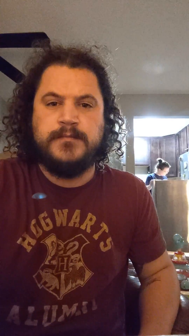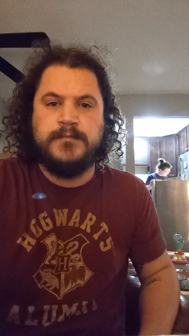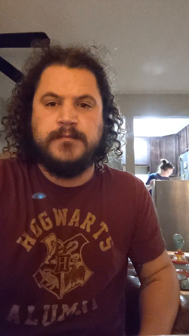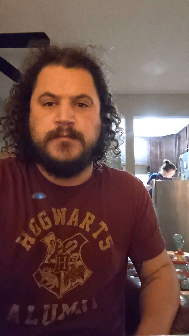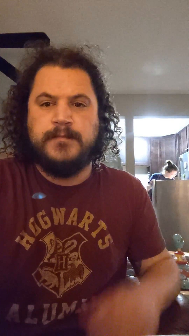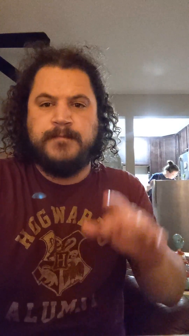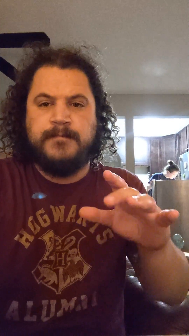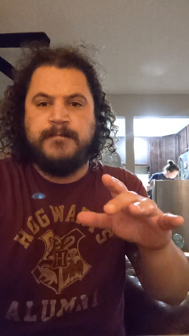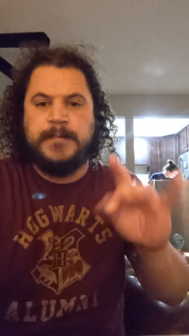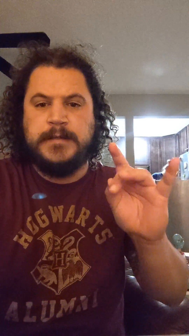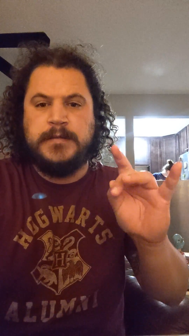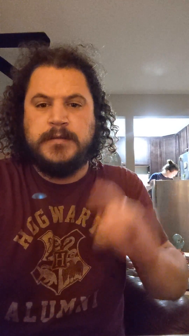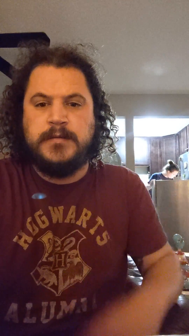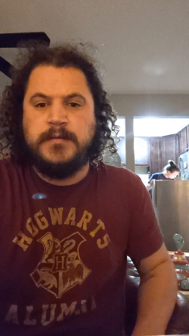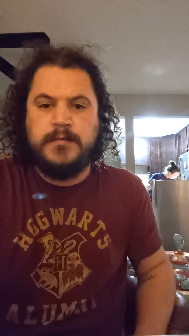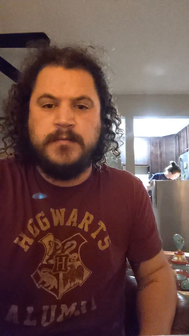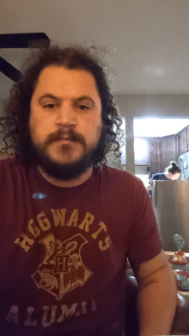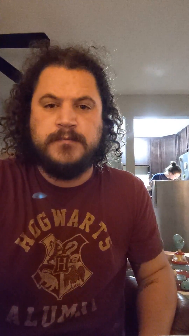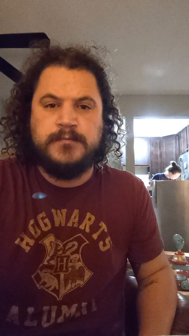pick